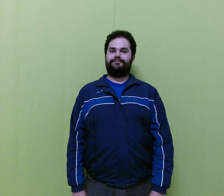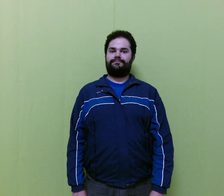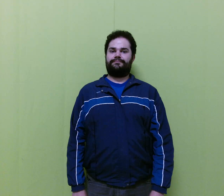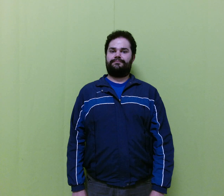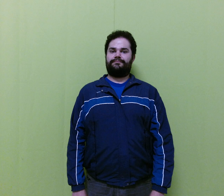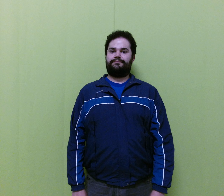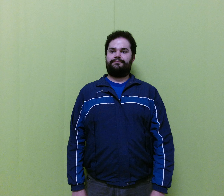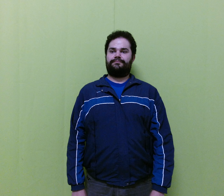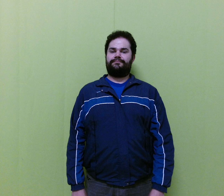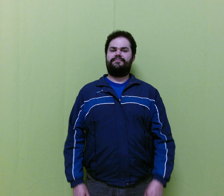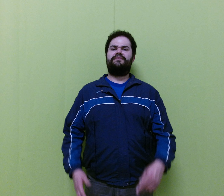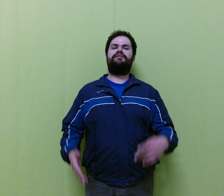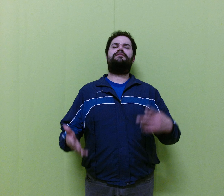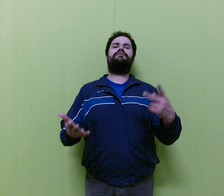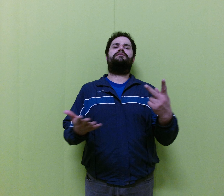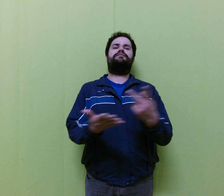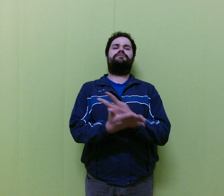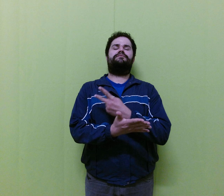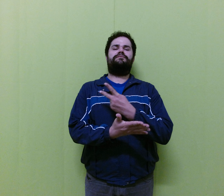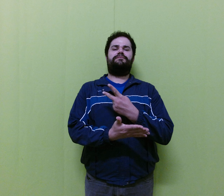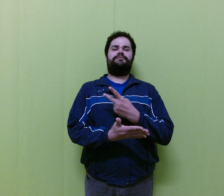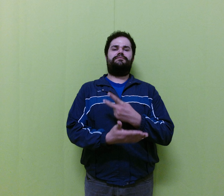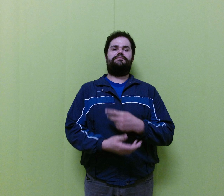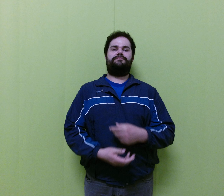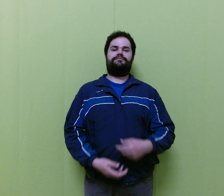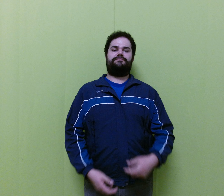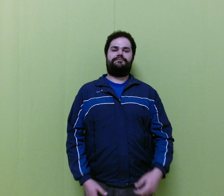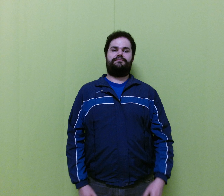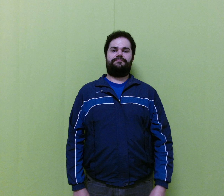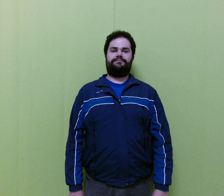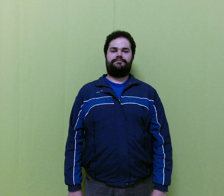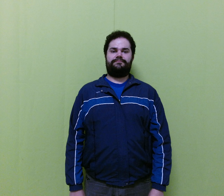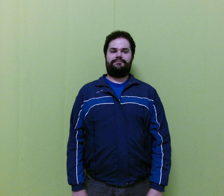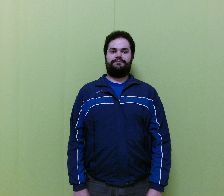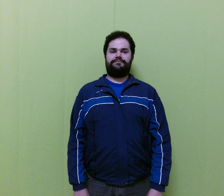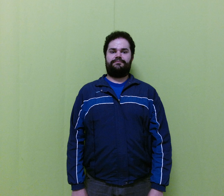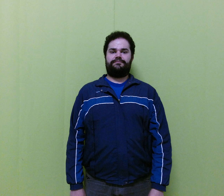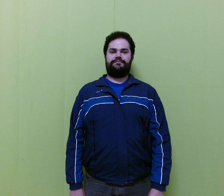acontecer